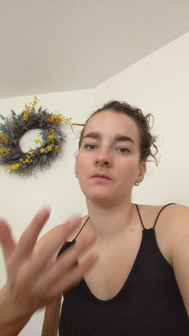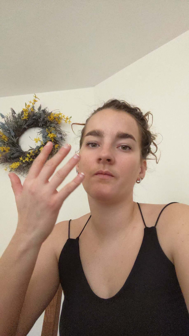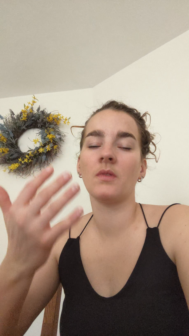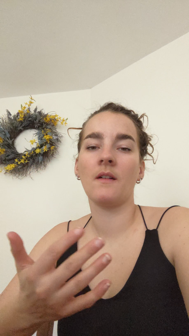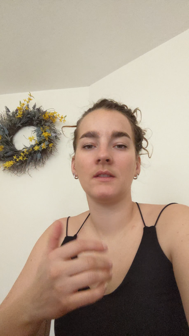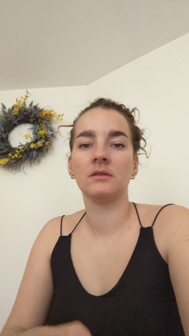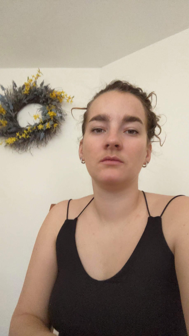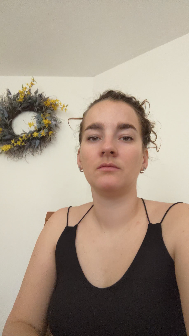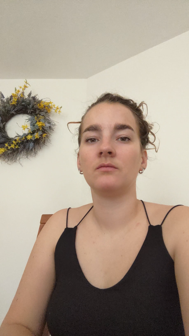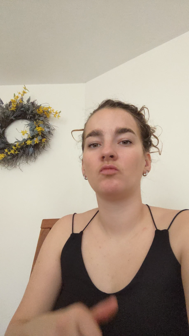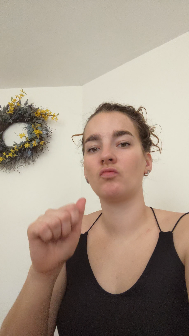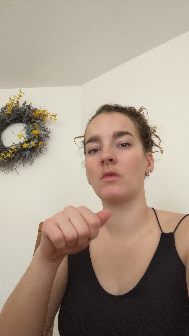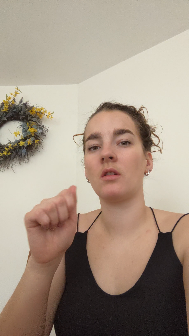rock